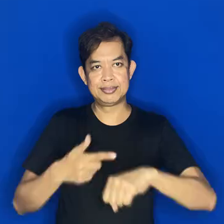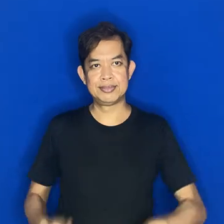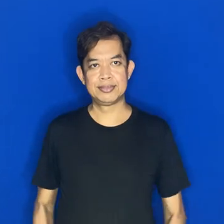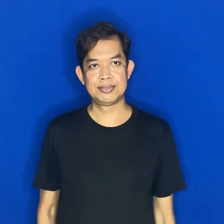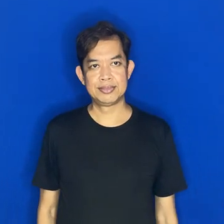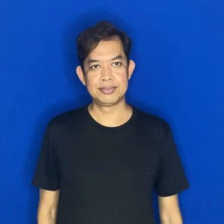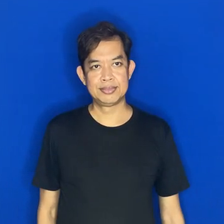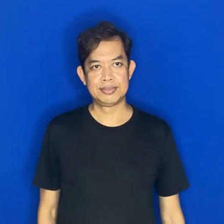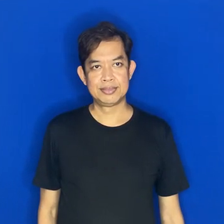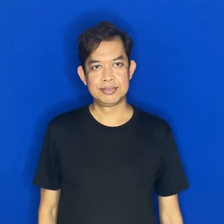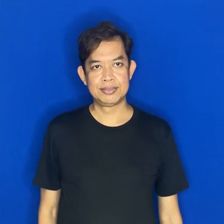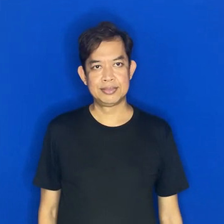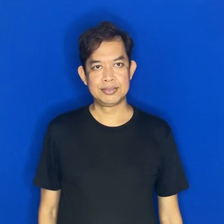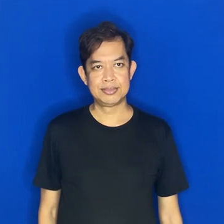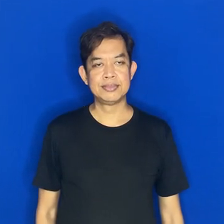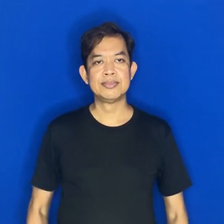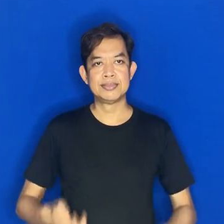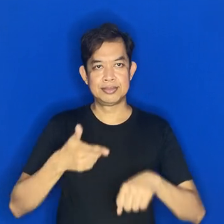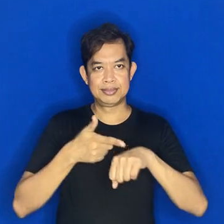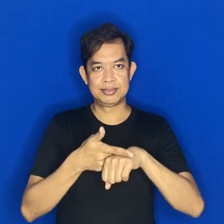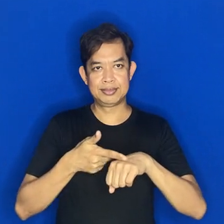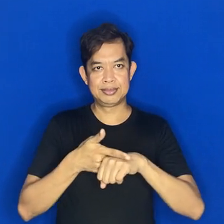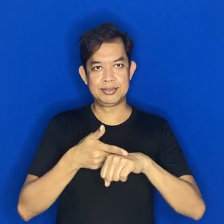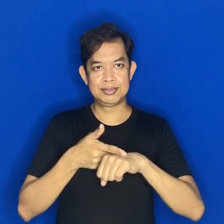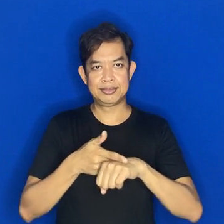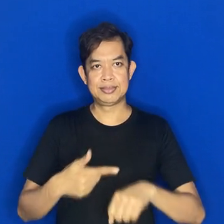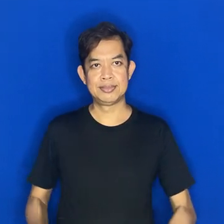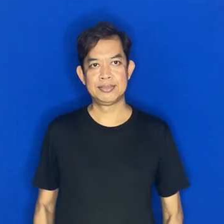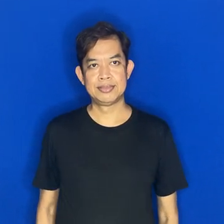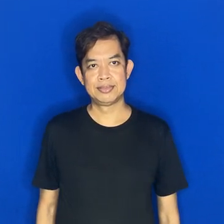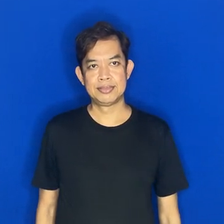gray